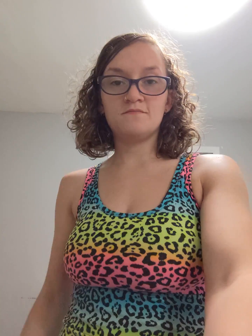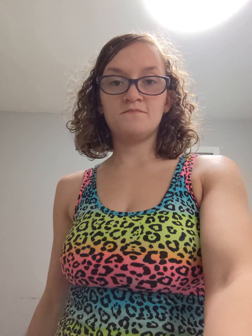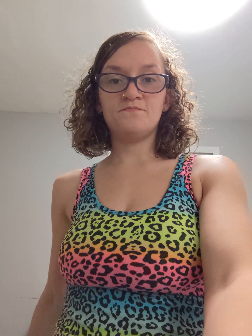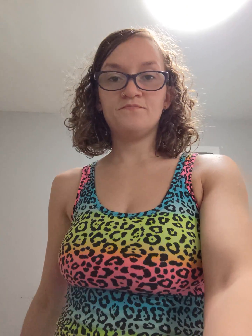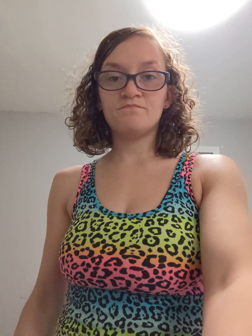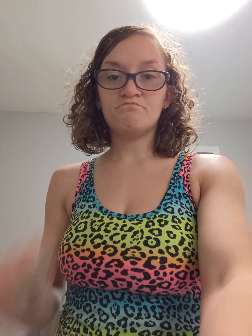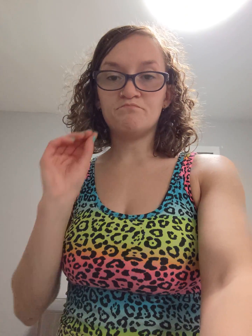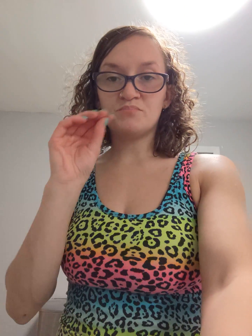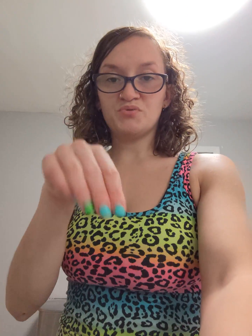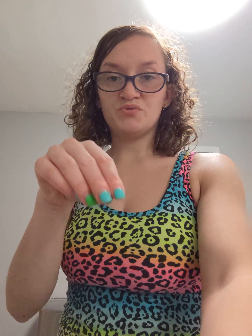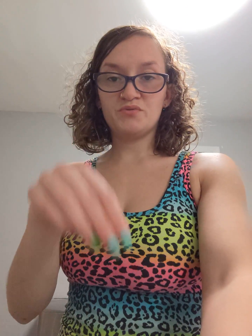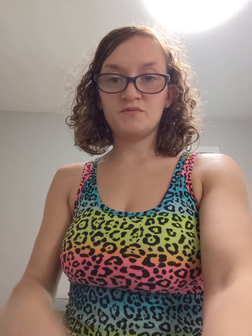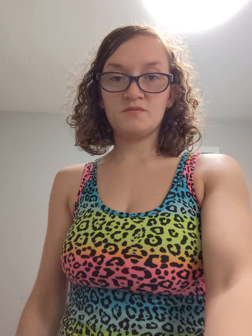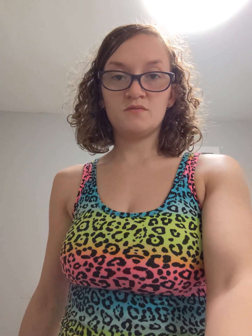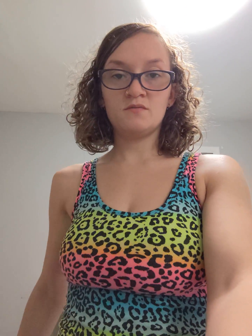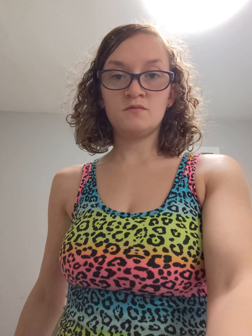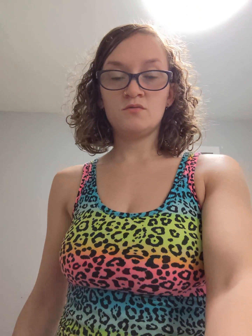put